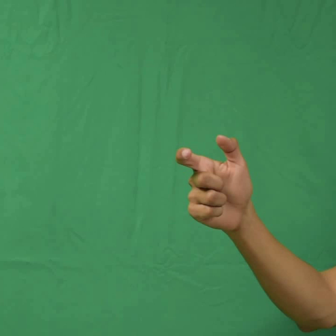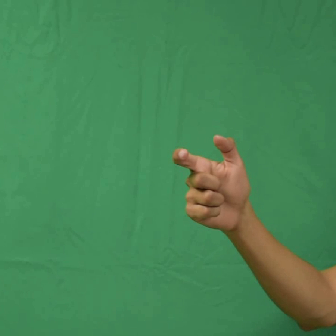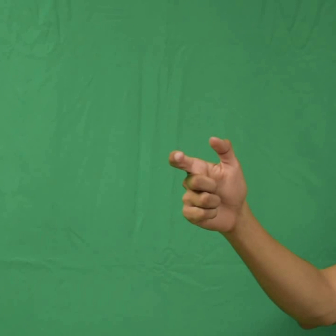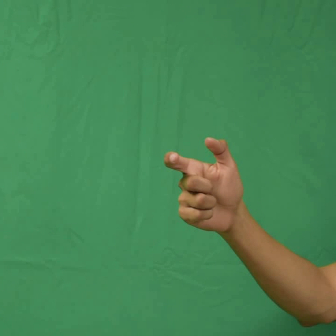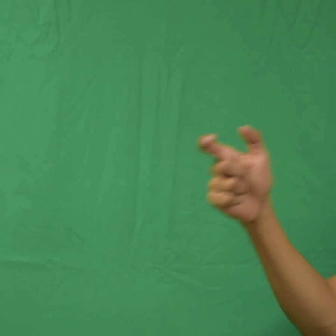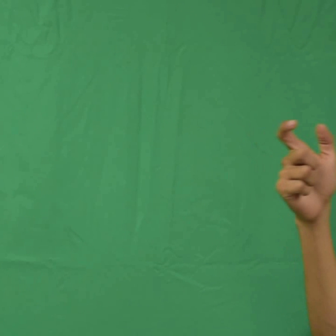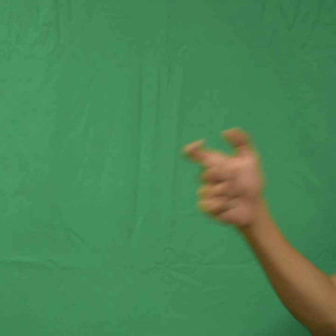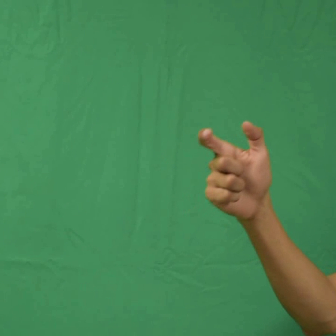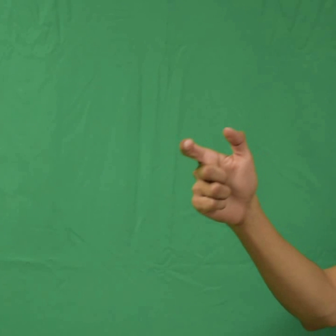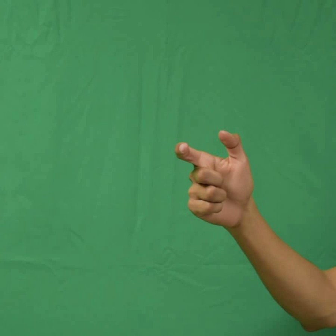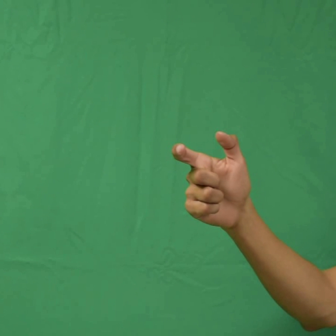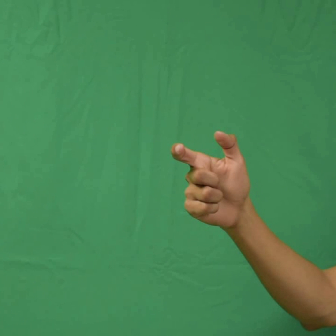X